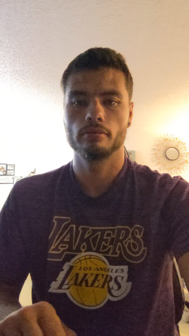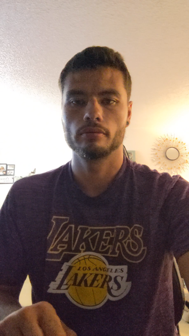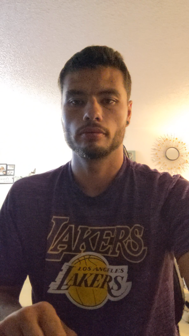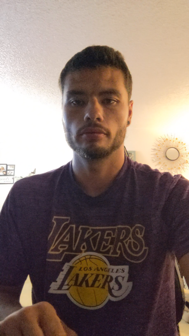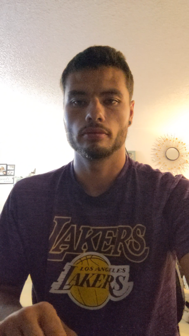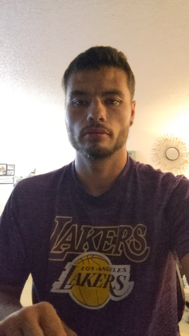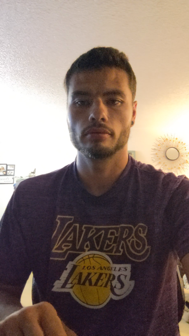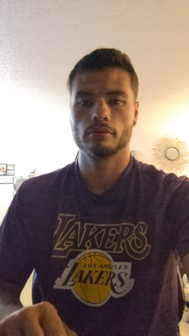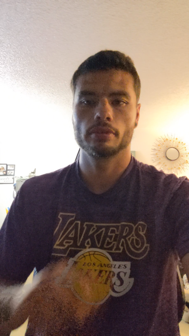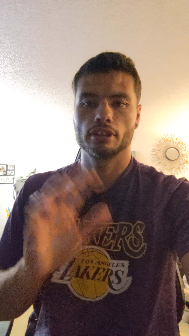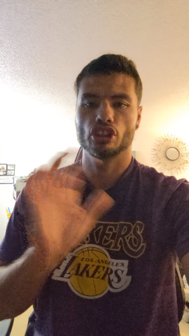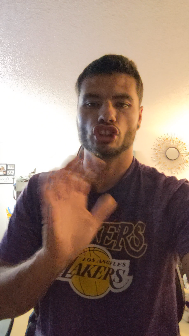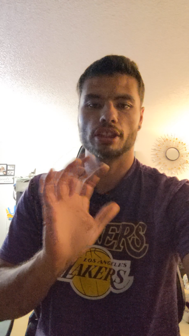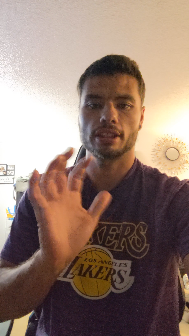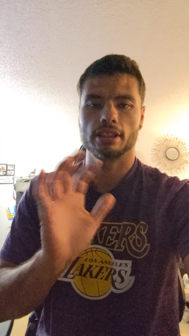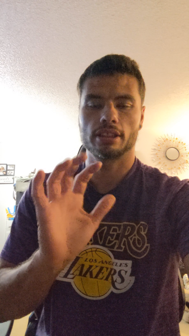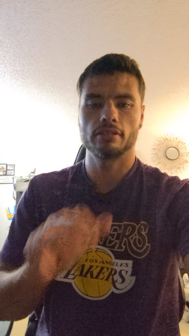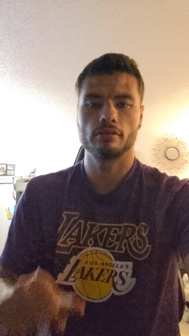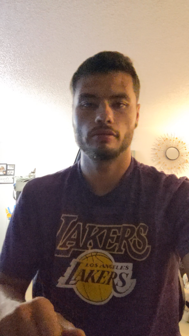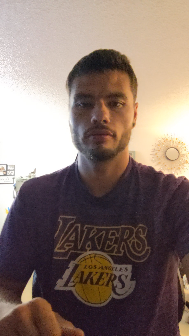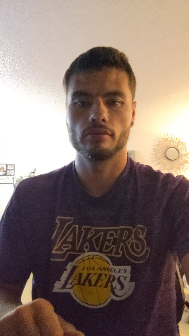cheese